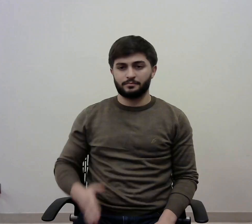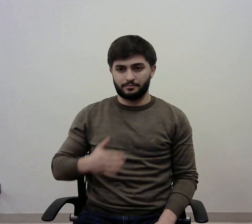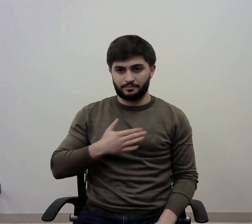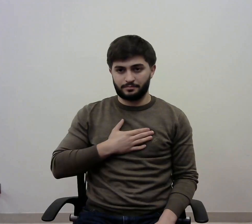mən